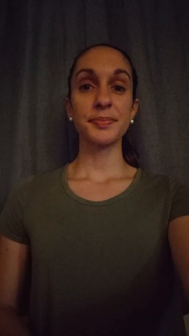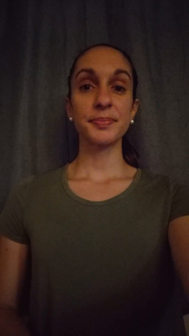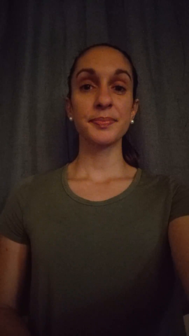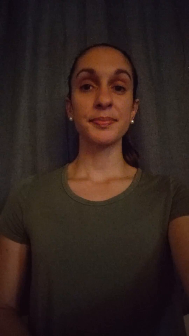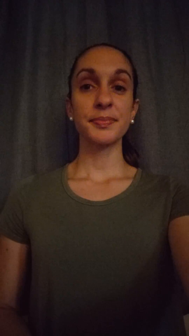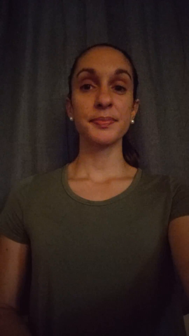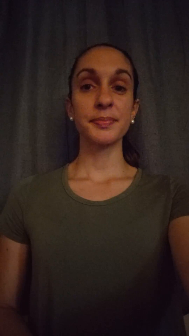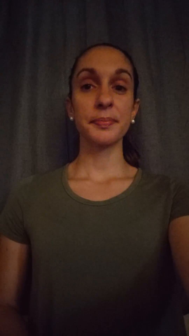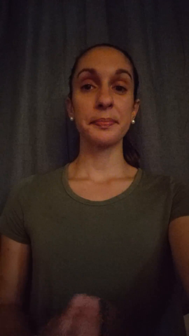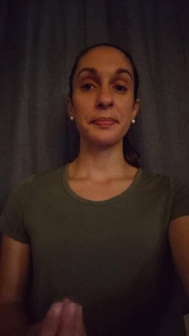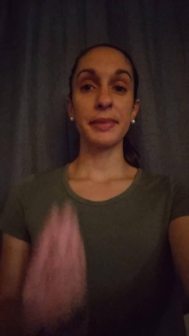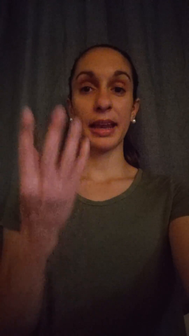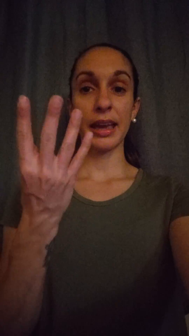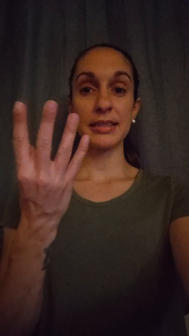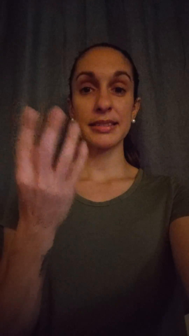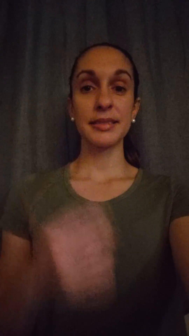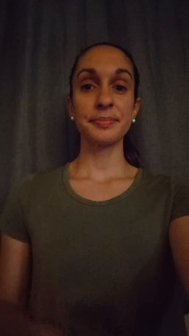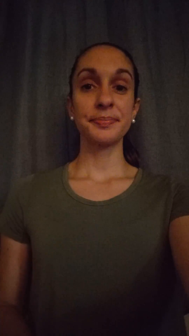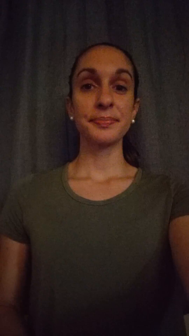plants